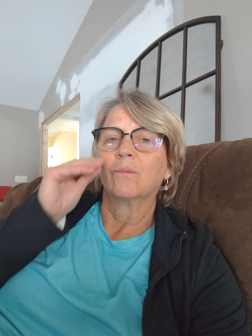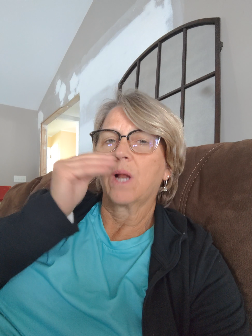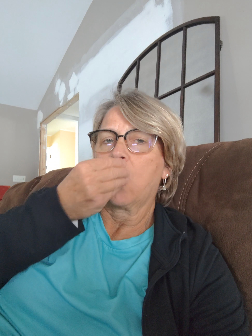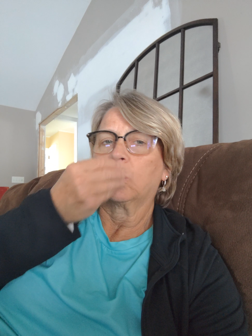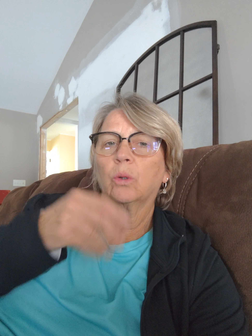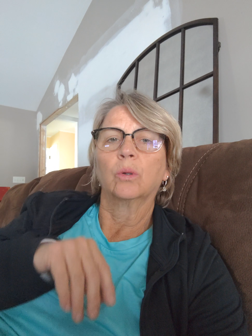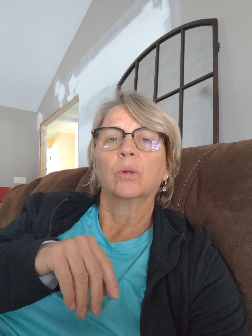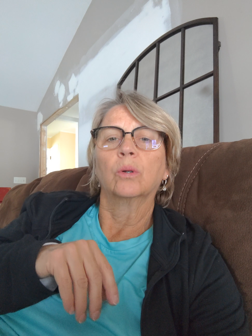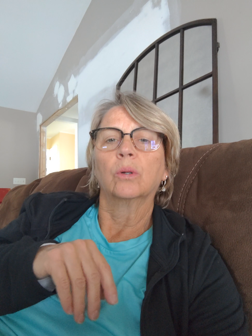flower